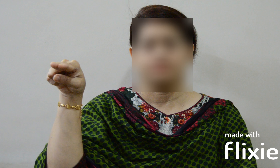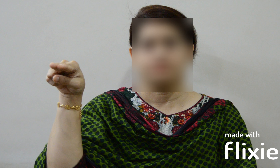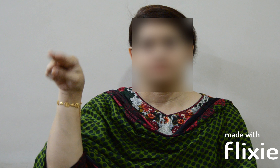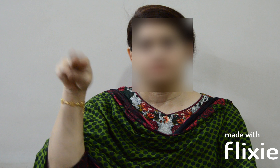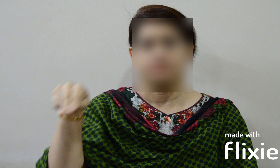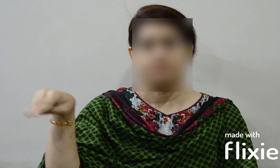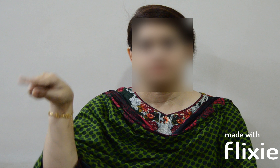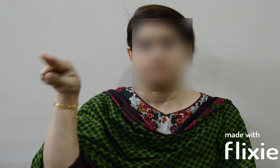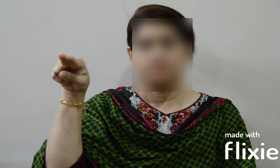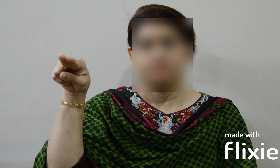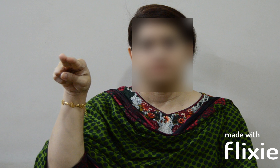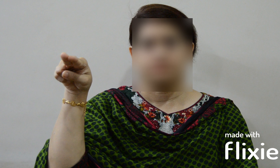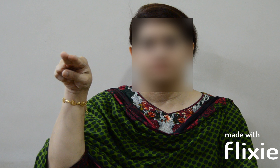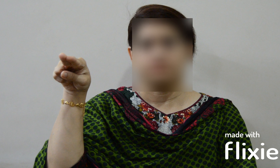ہ